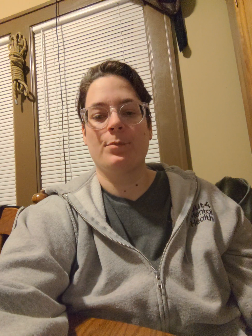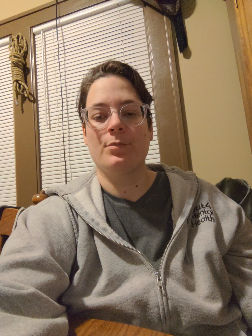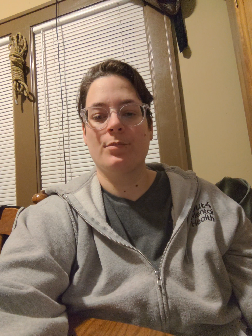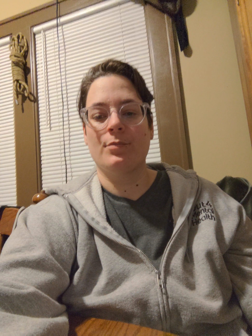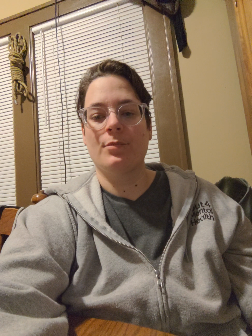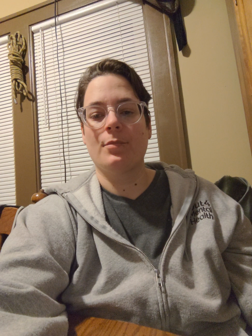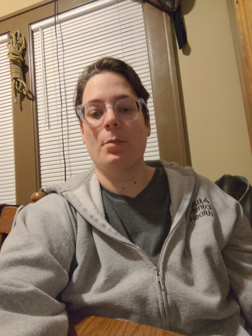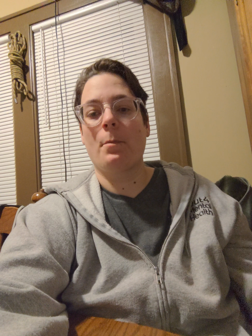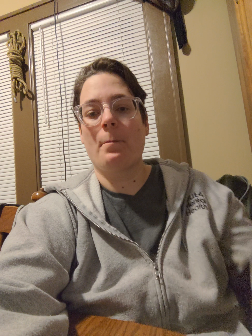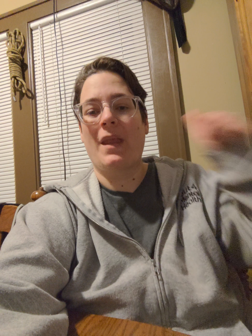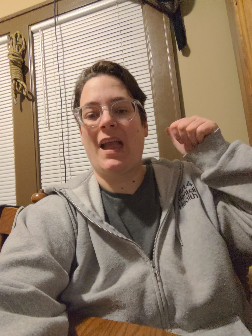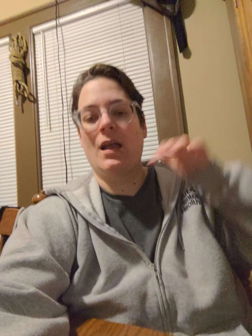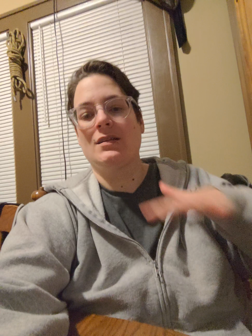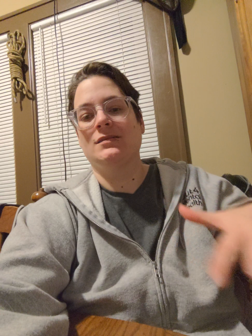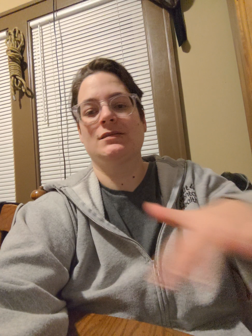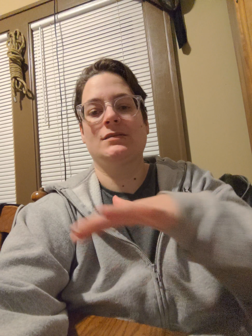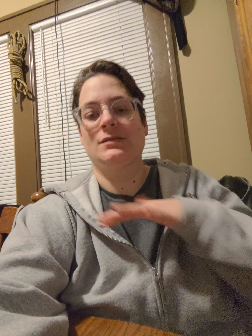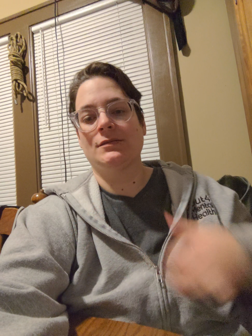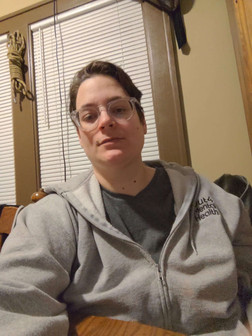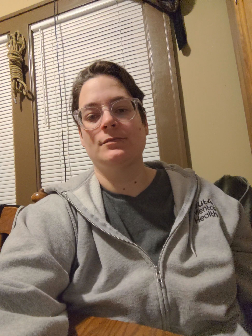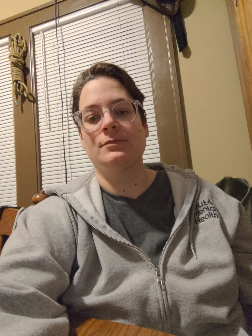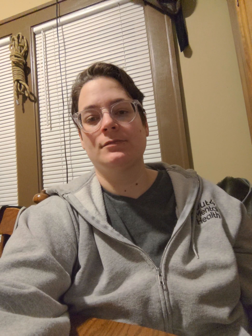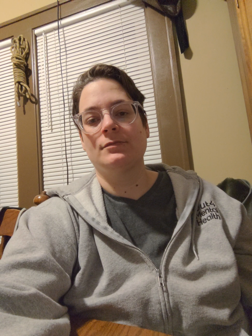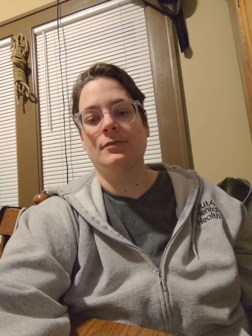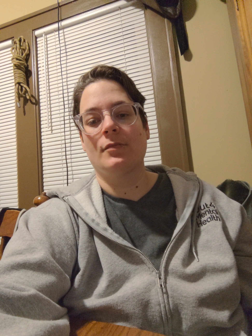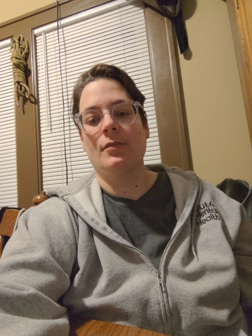backyard